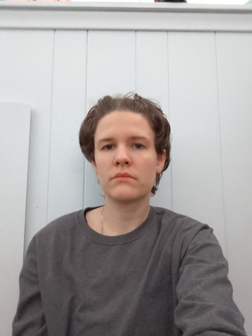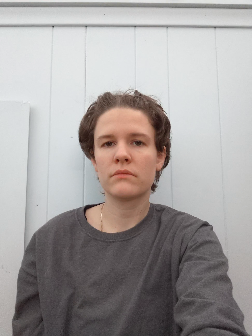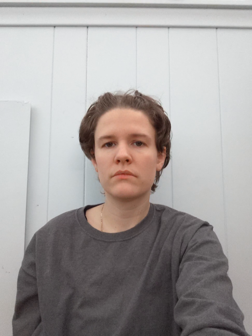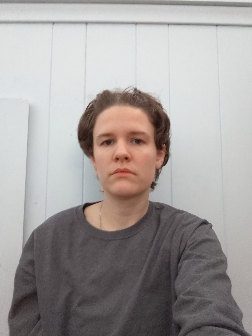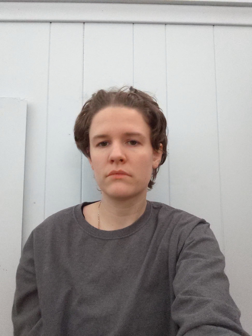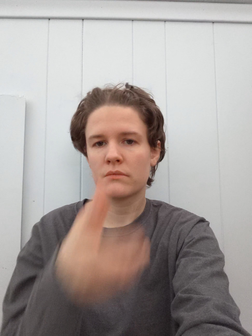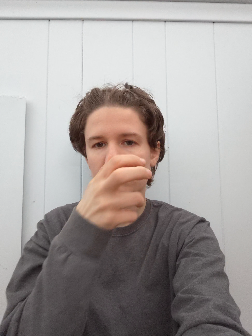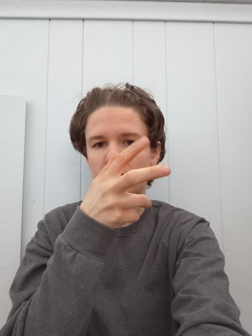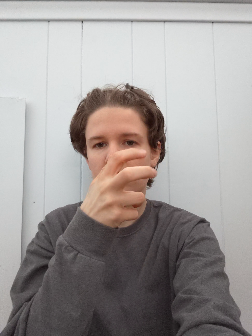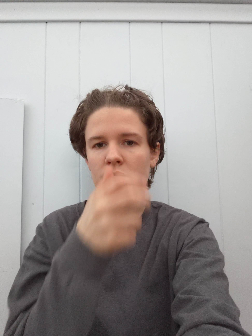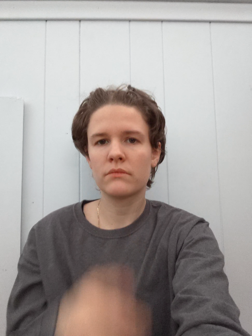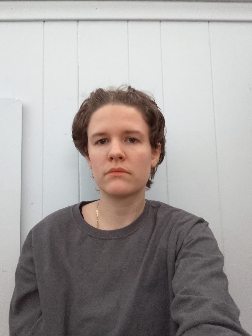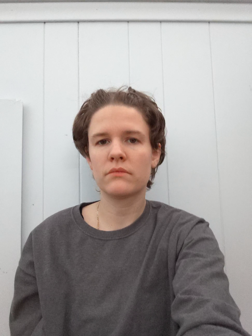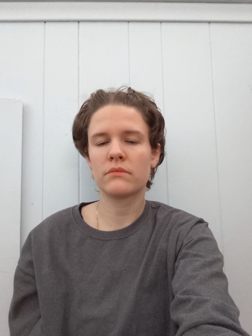bug